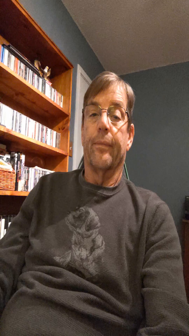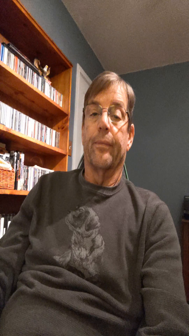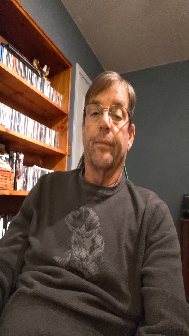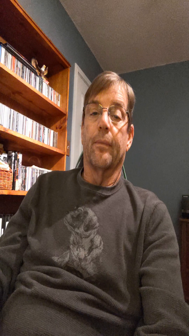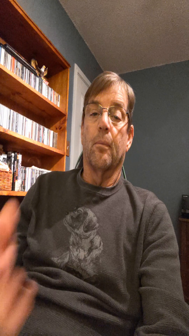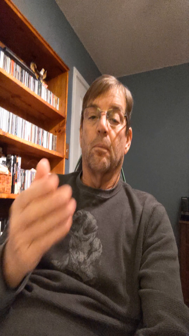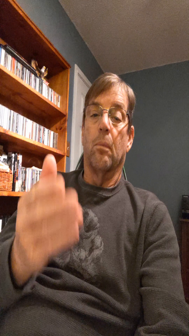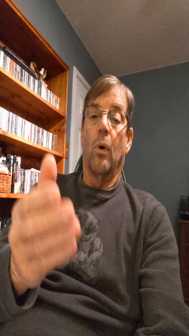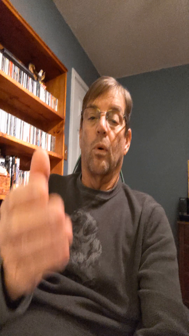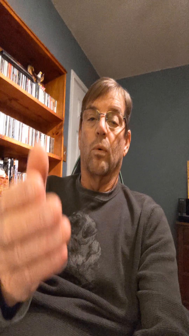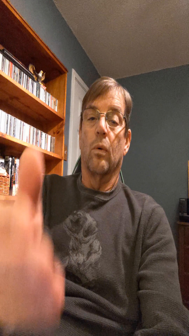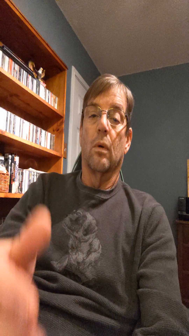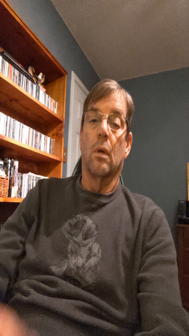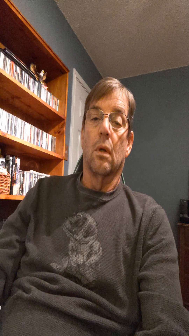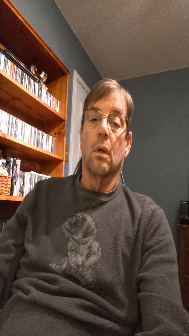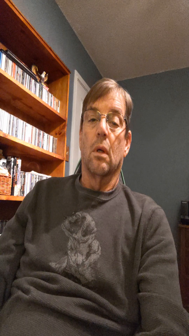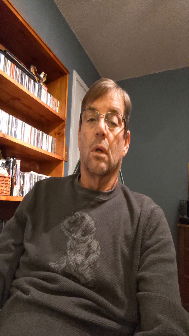boat